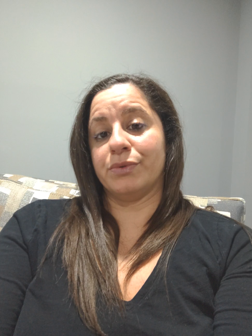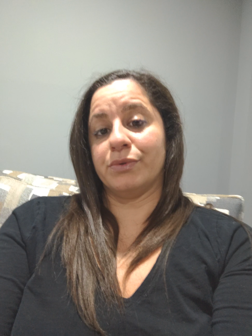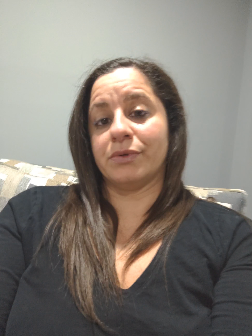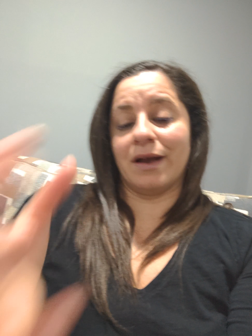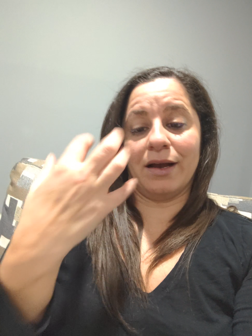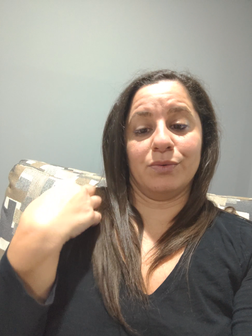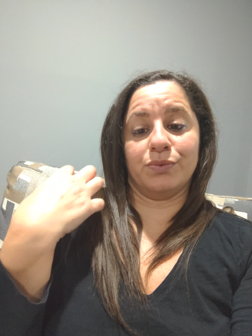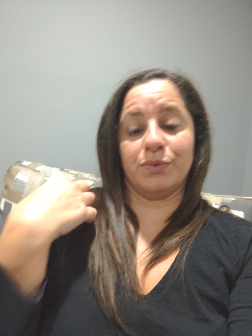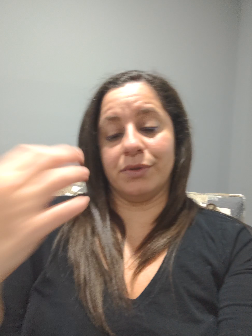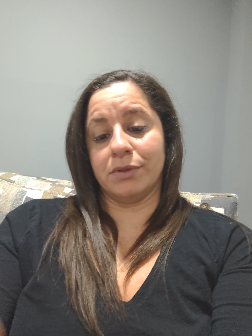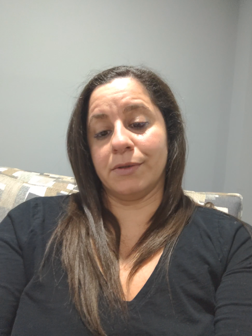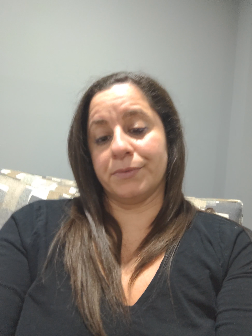outside